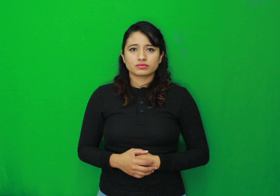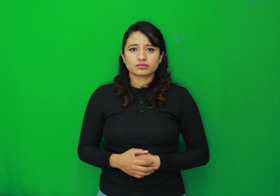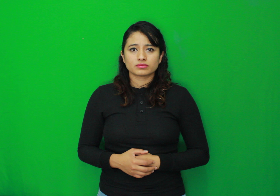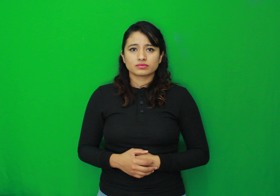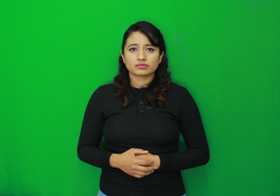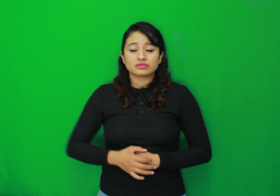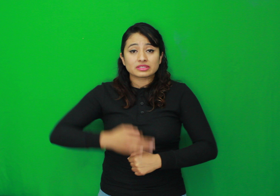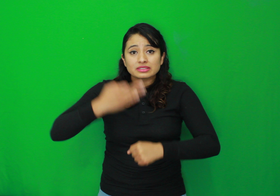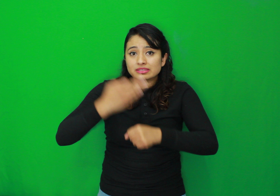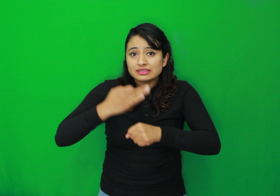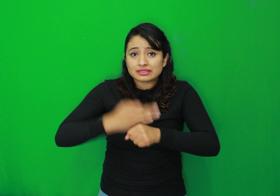ahora